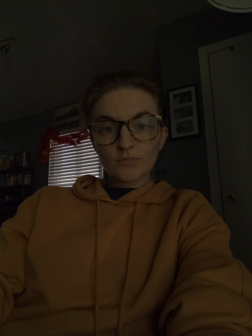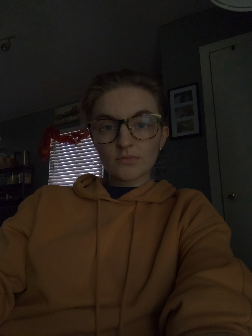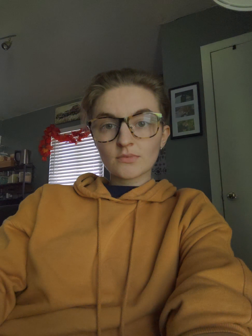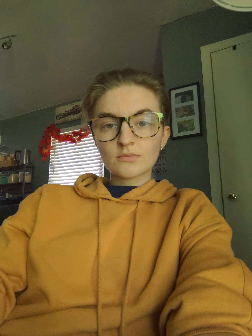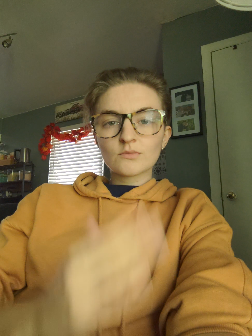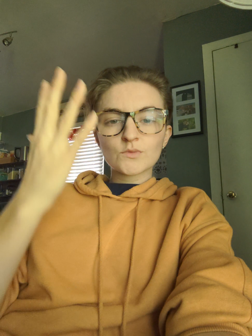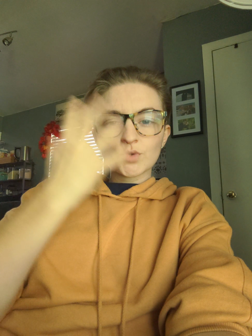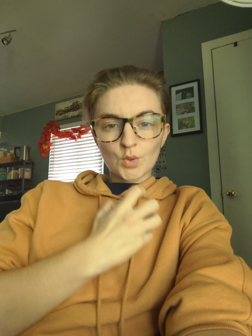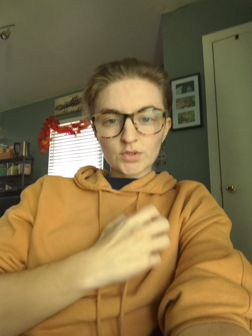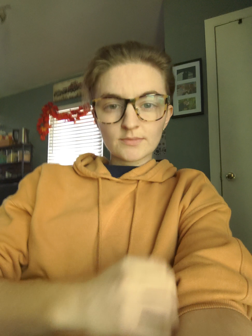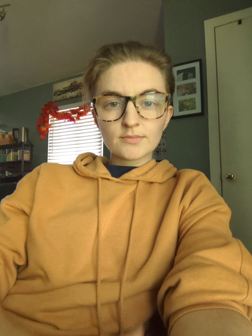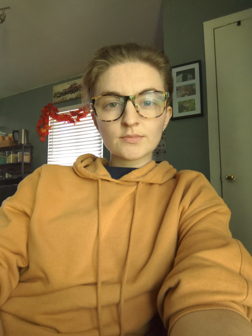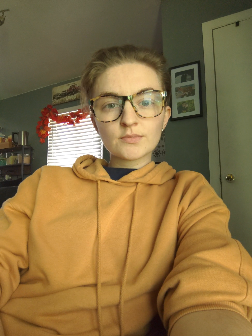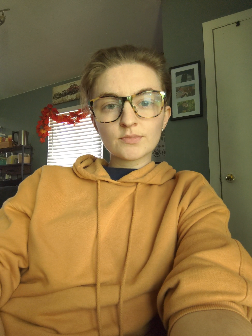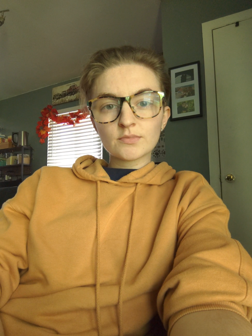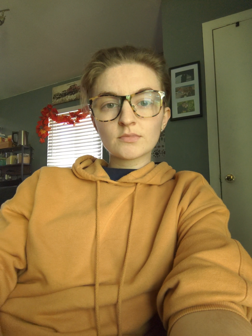dark